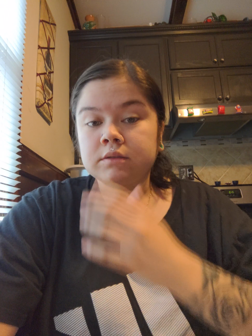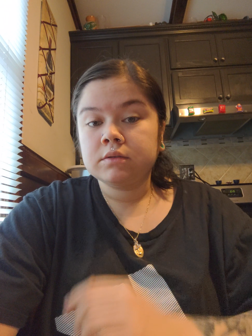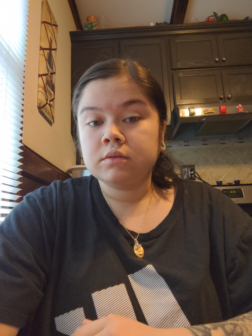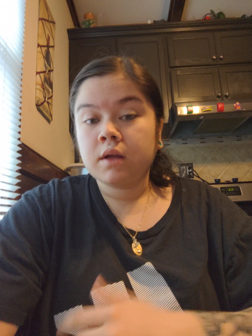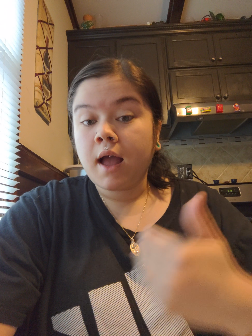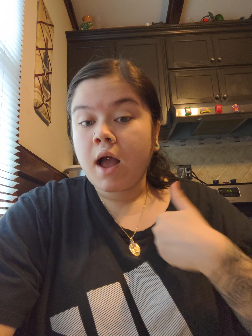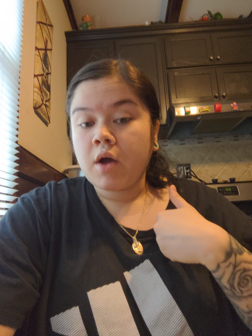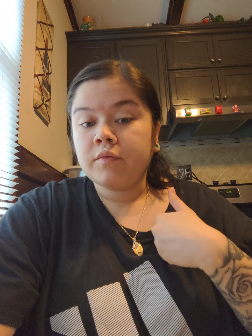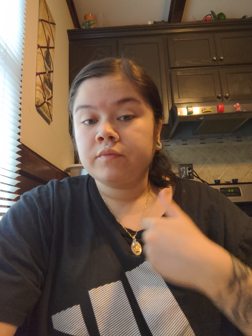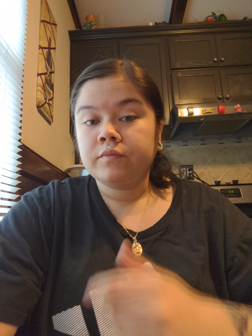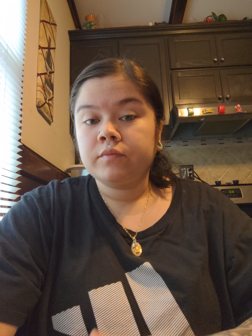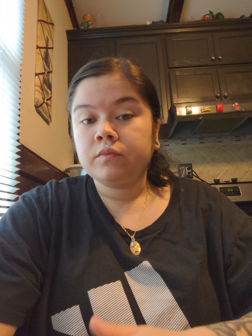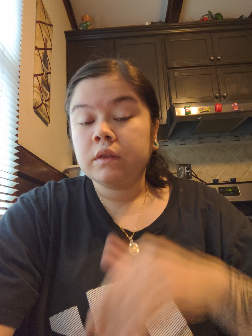have